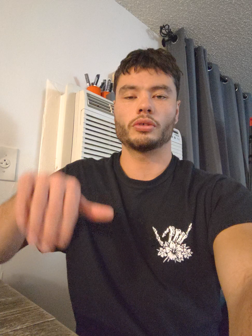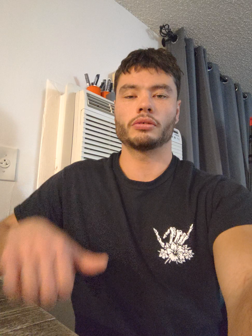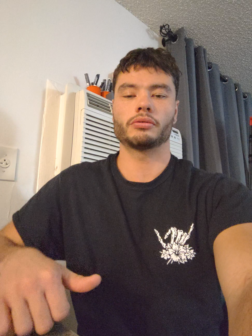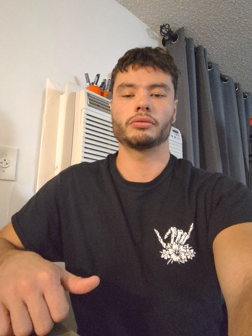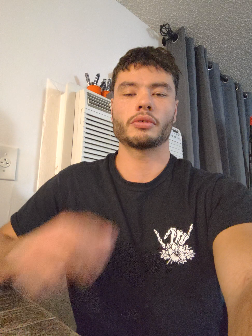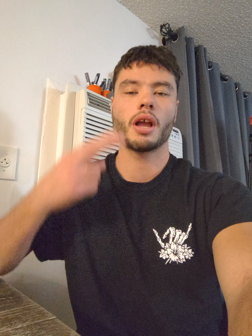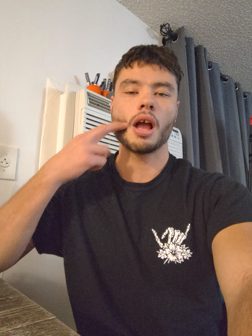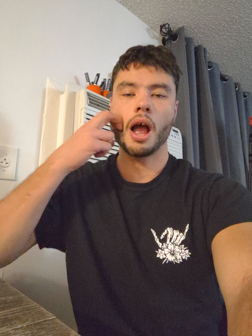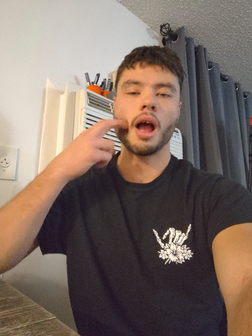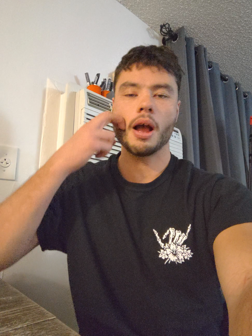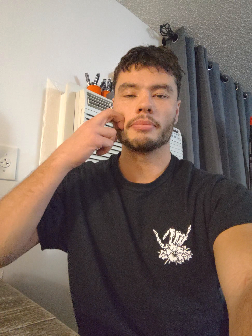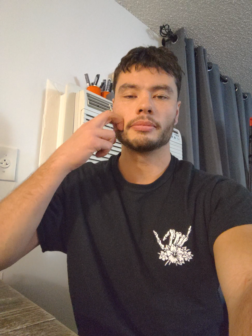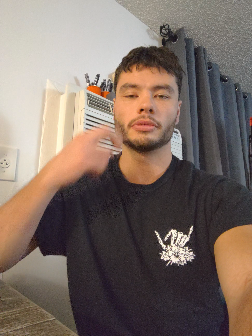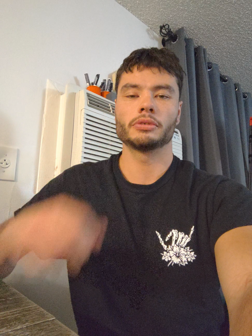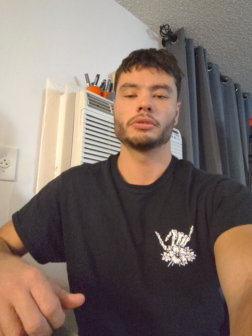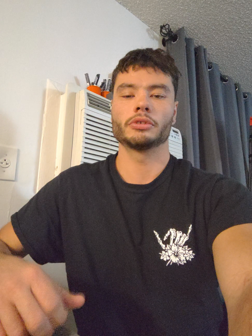gum